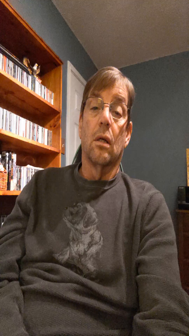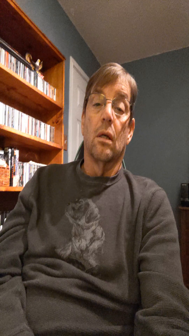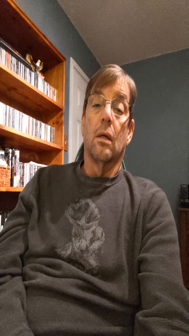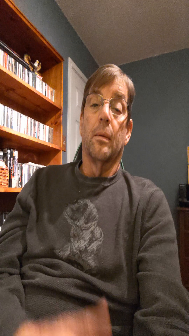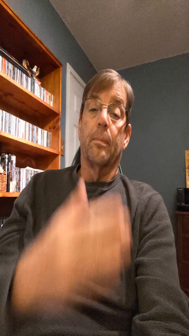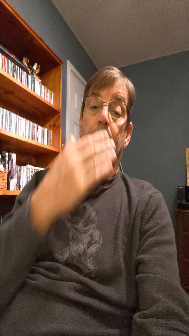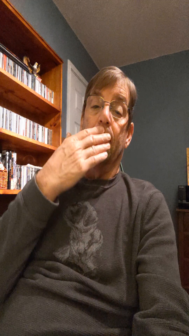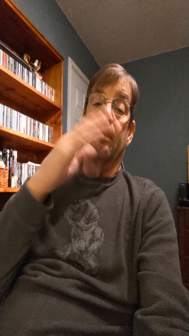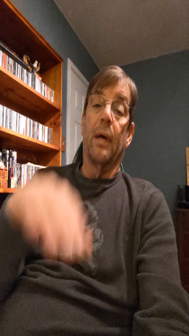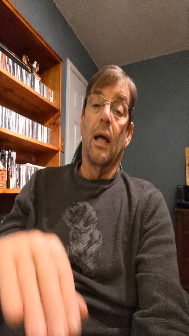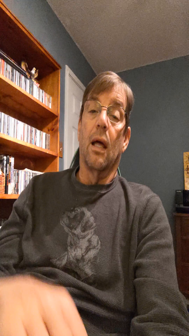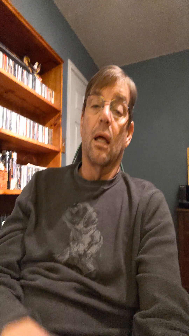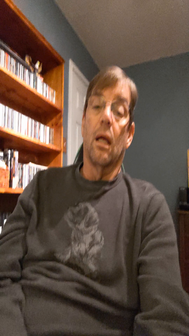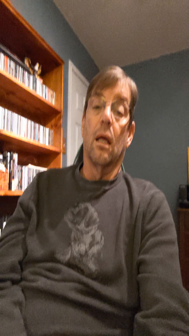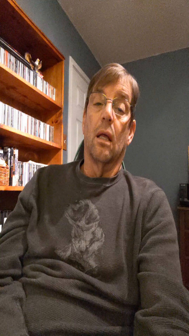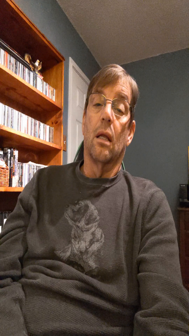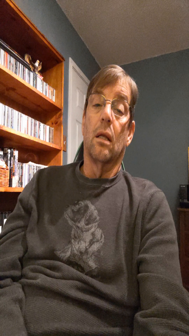bad